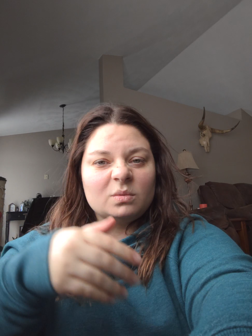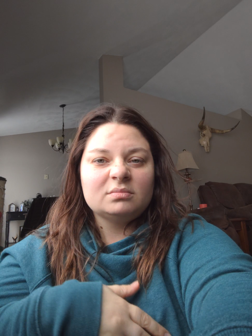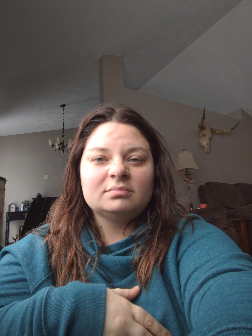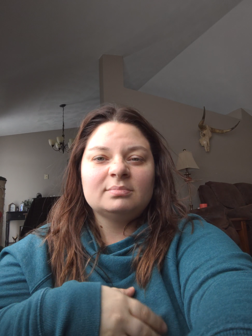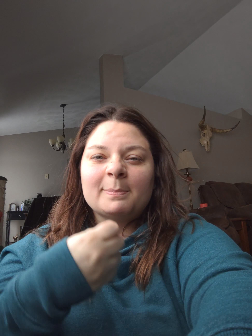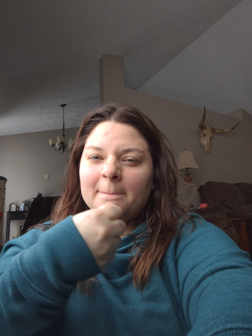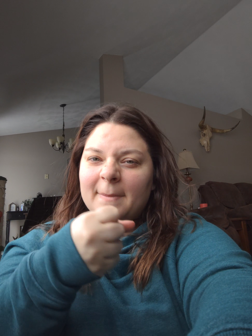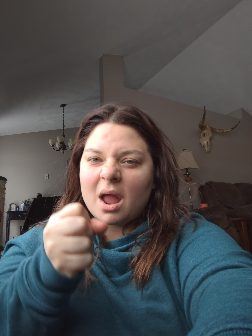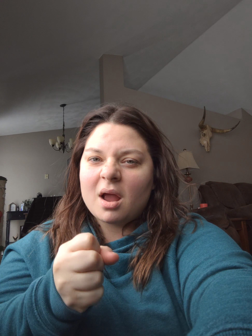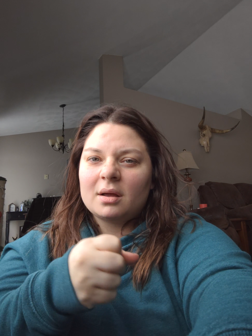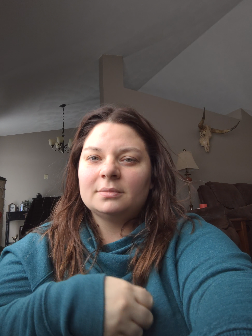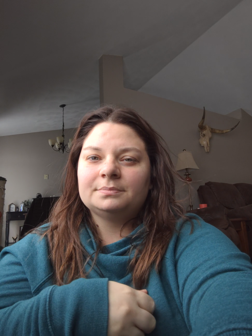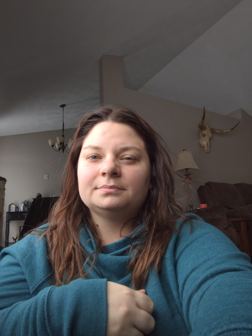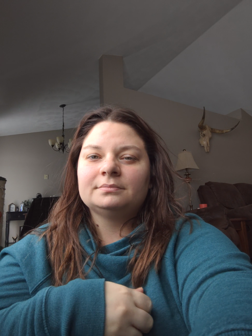make